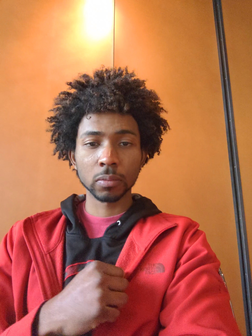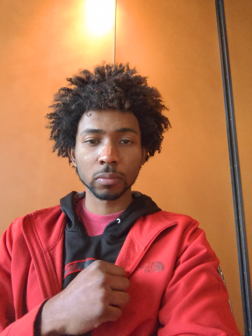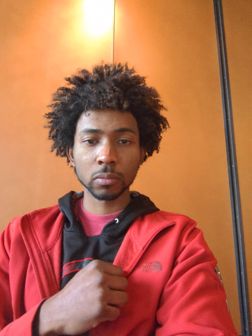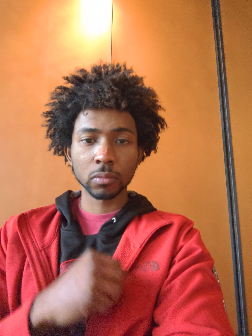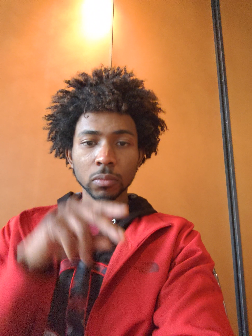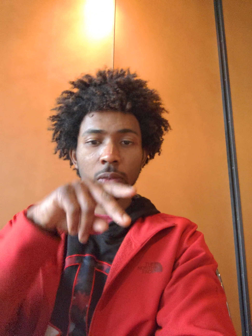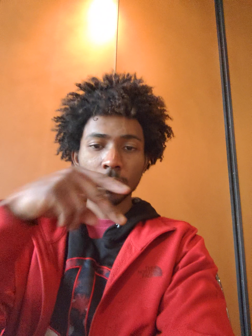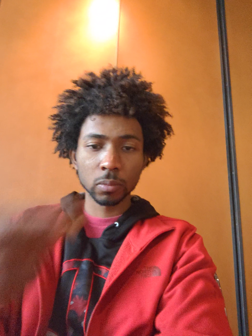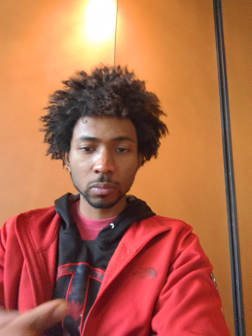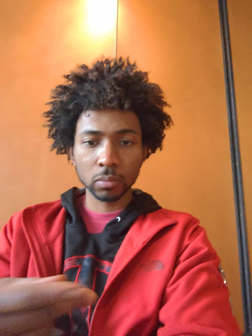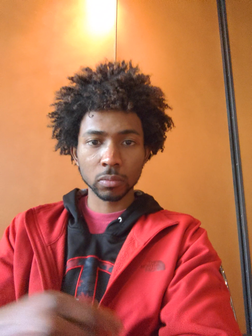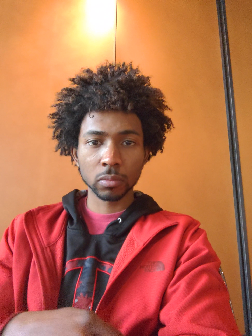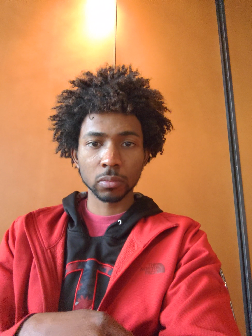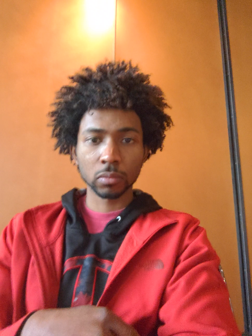fall